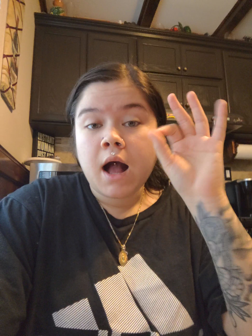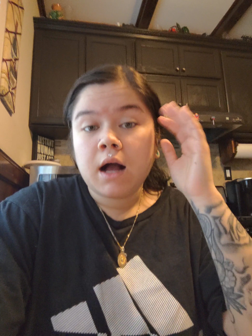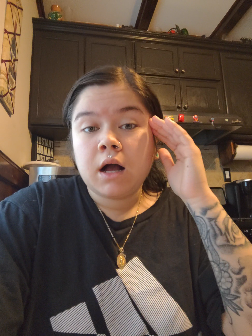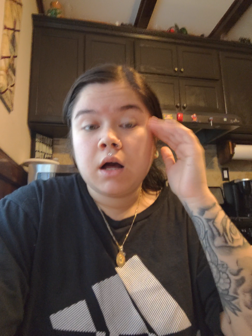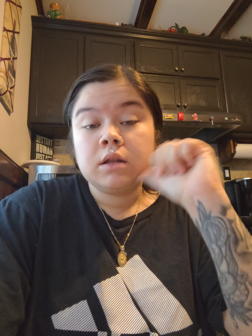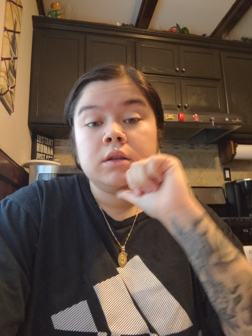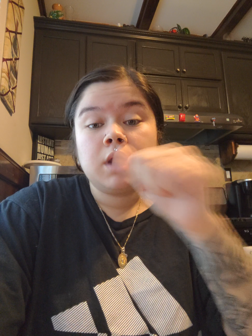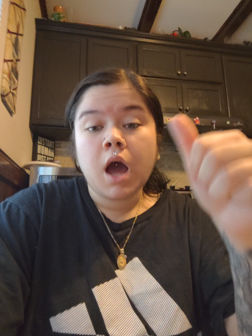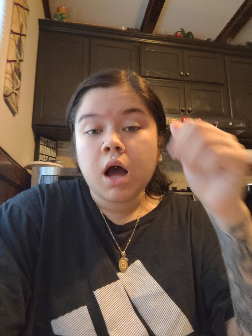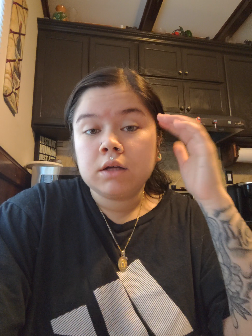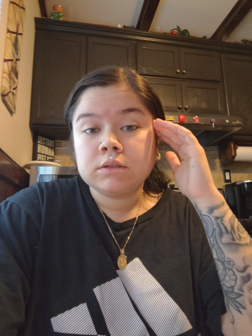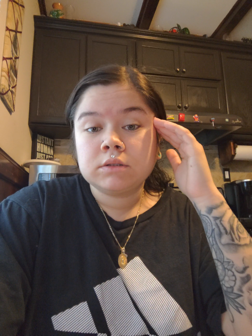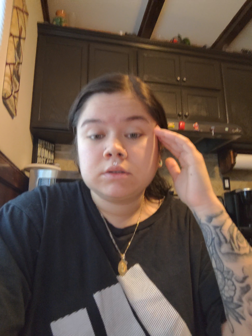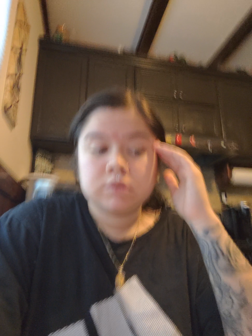not